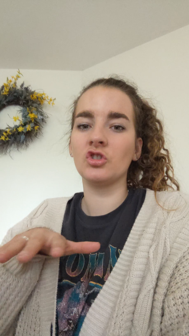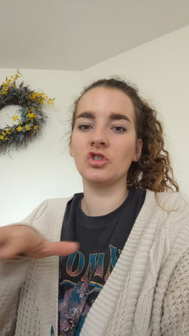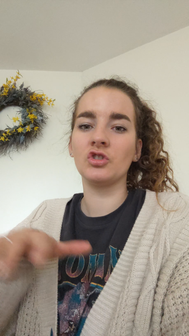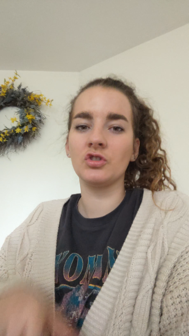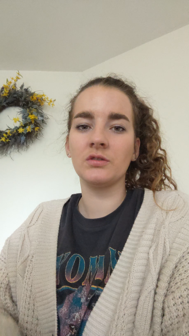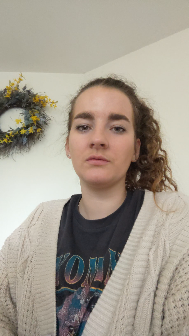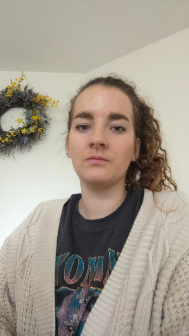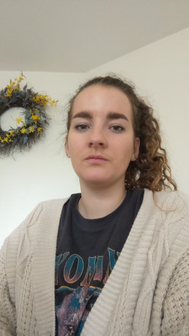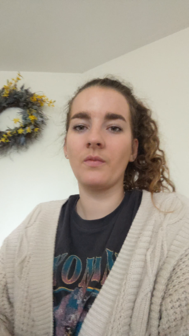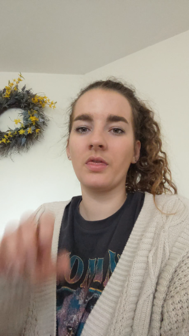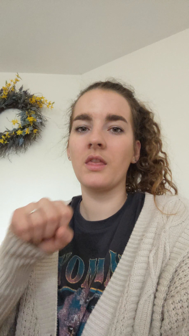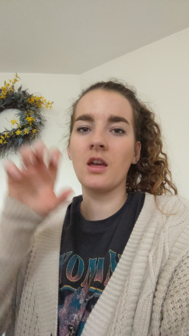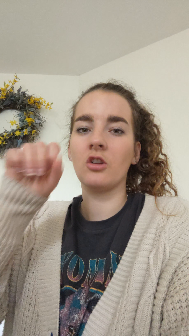ladder